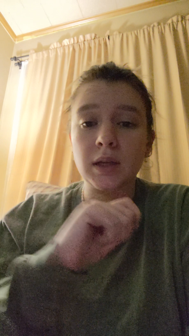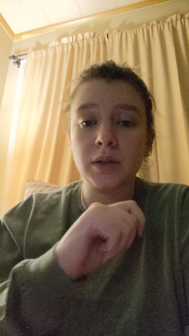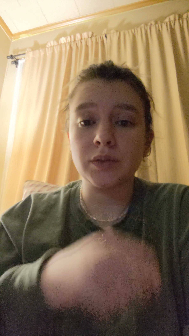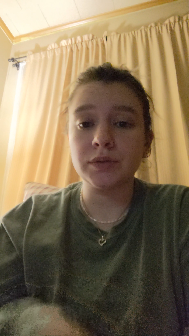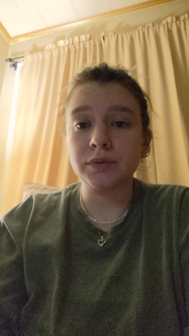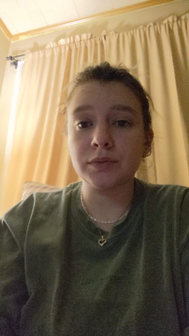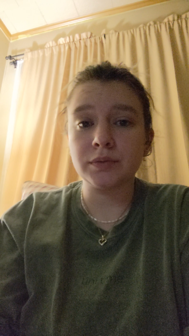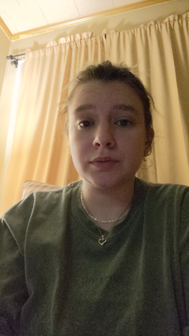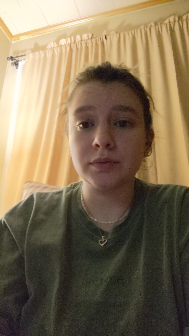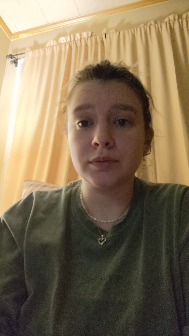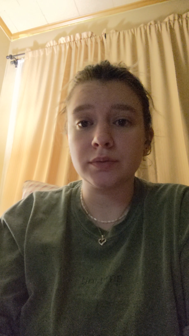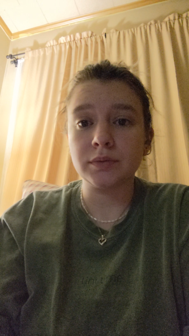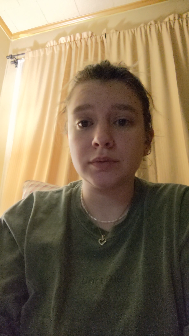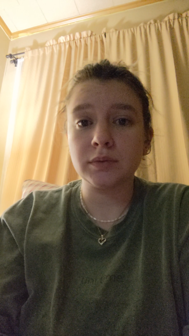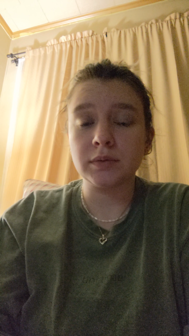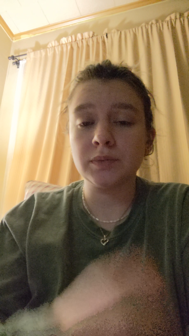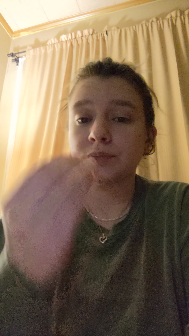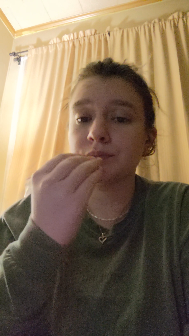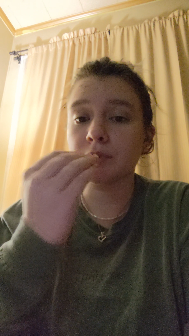eat